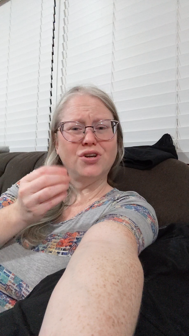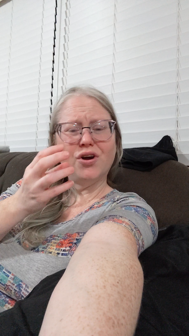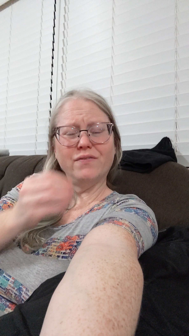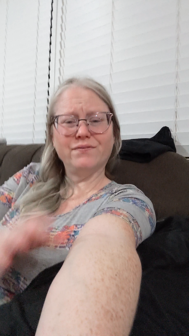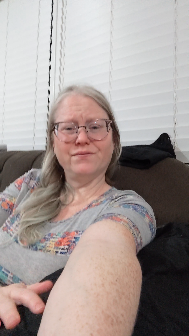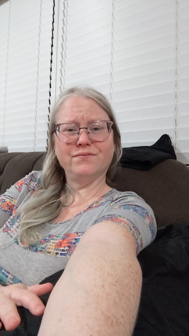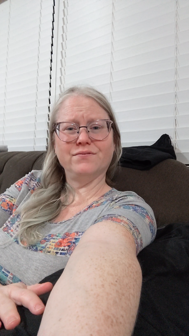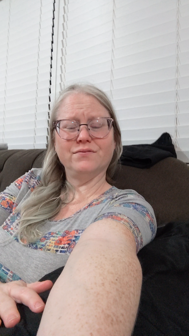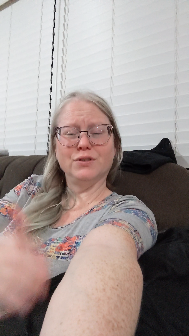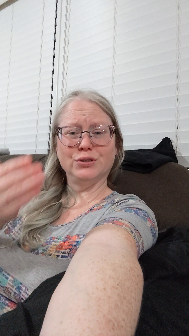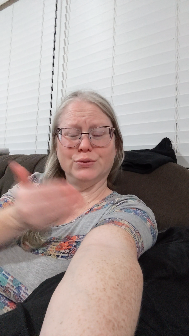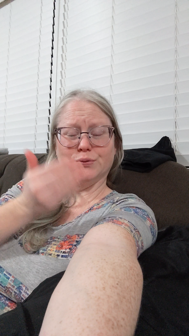new